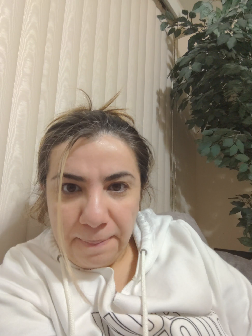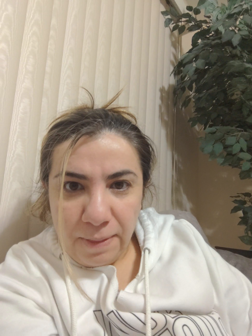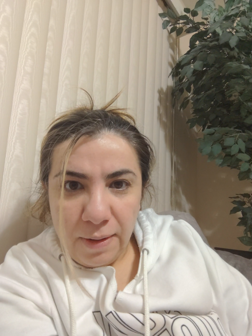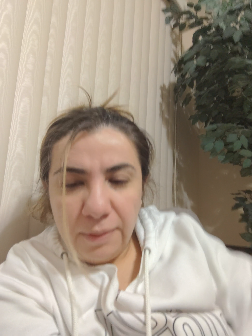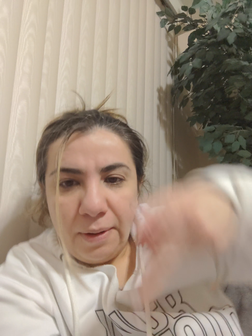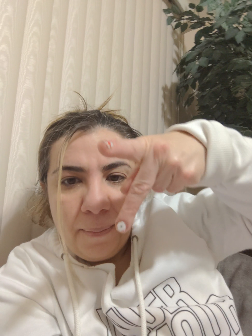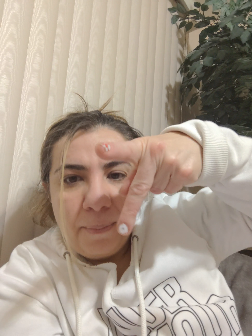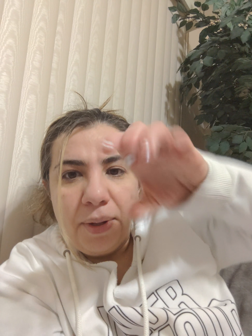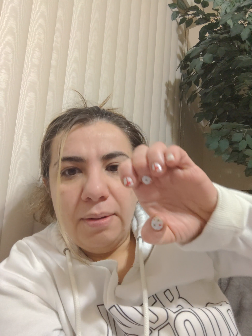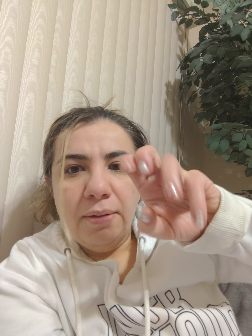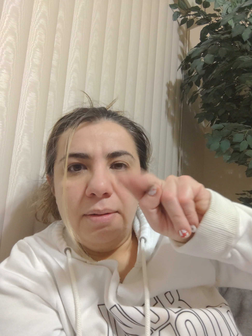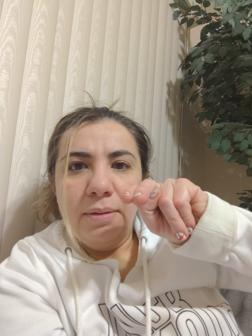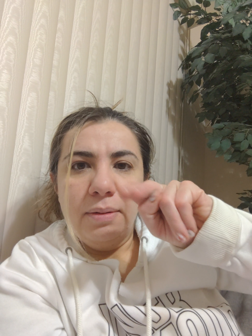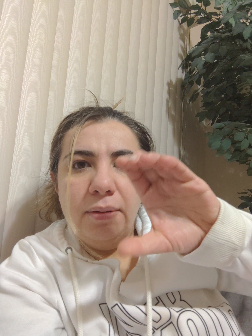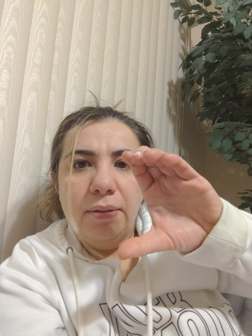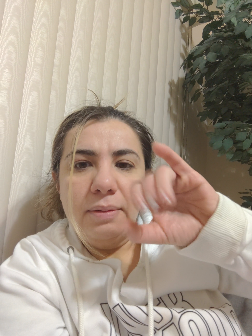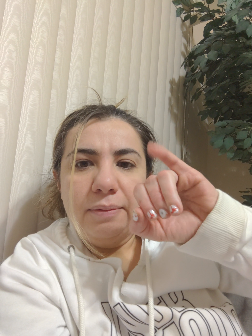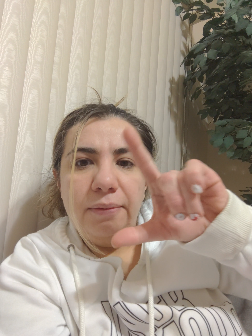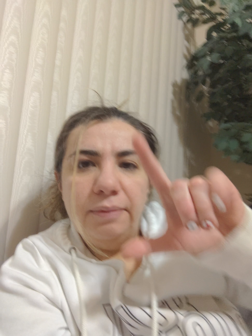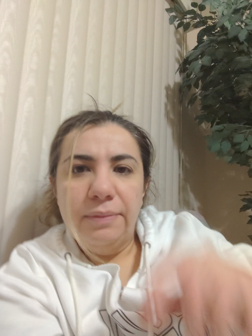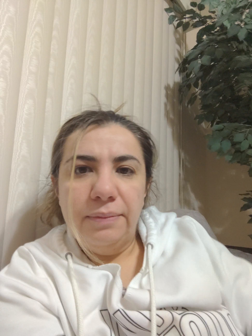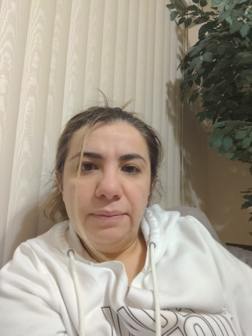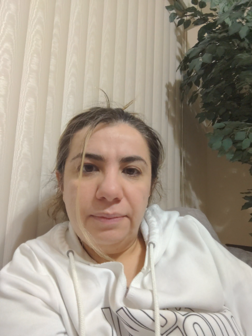pencil